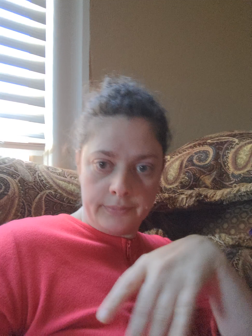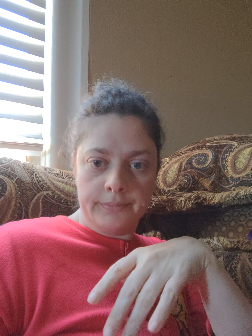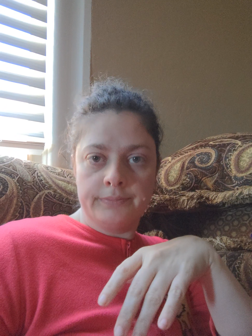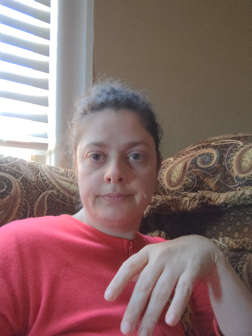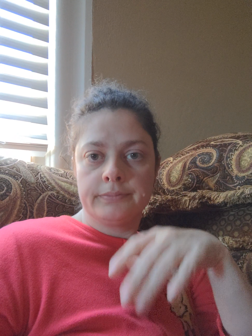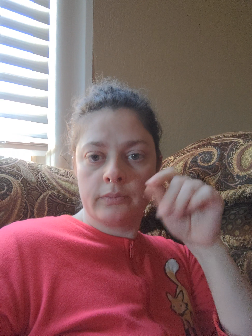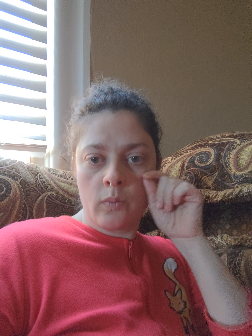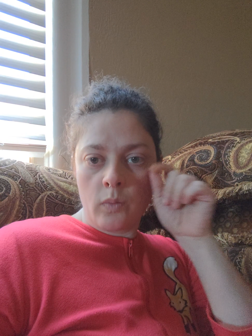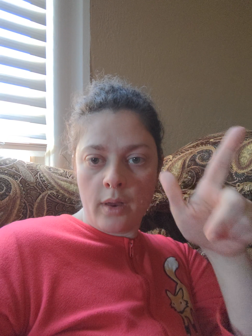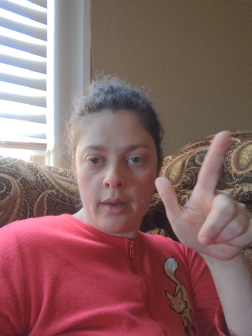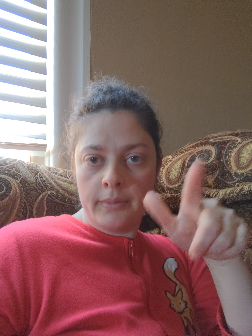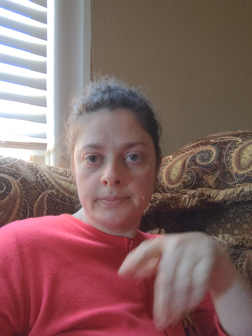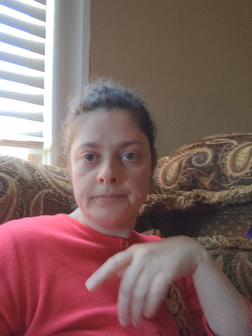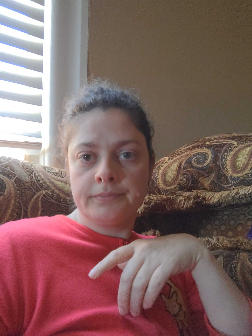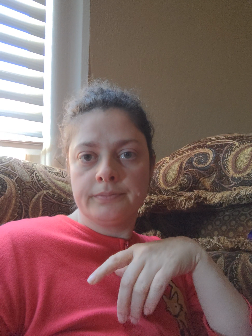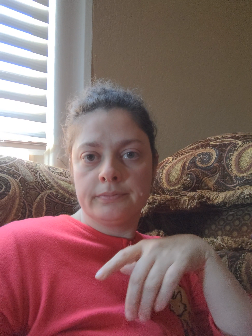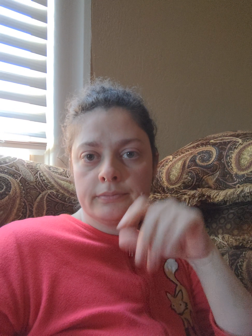awake